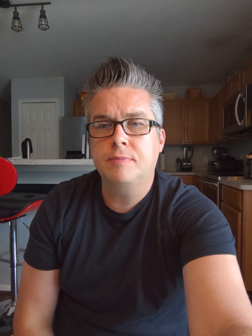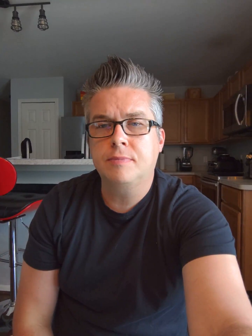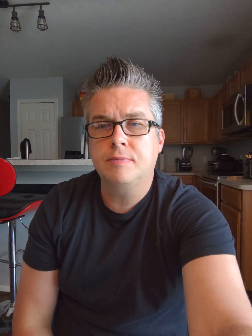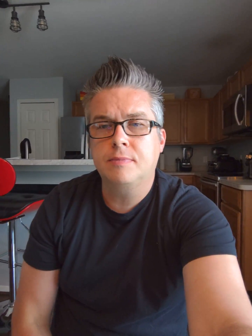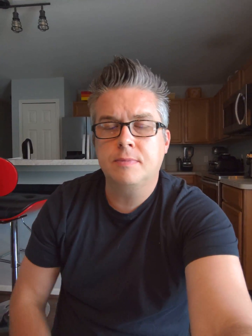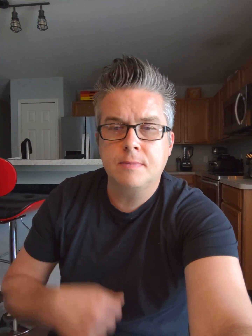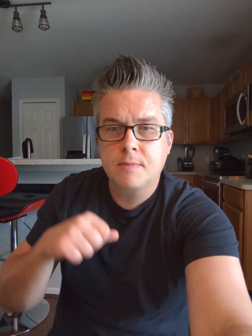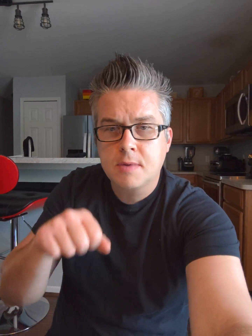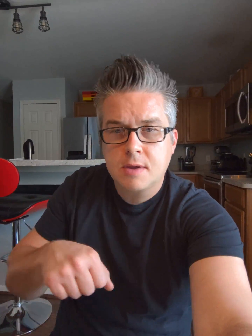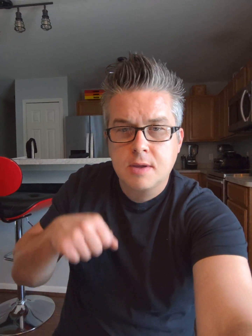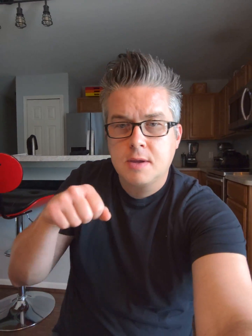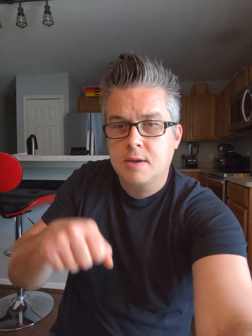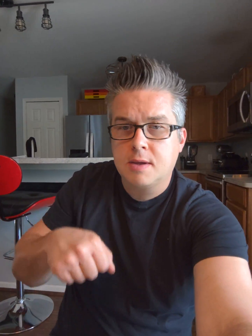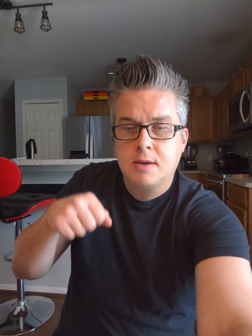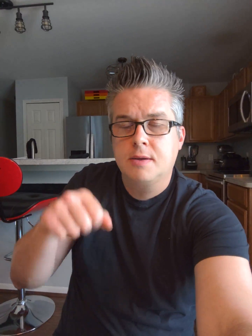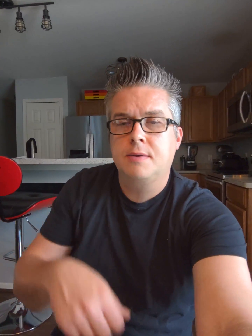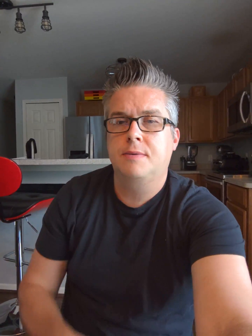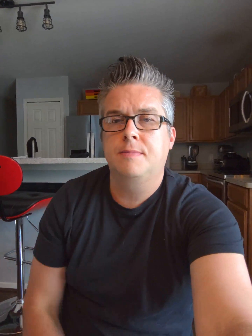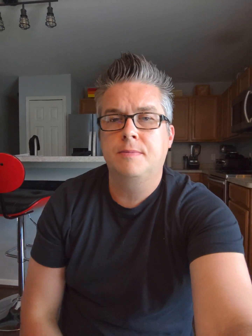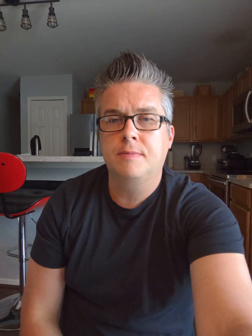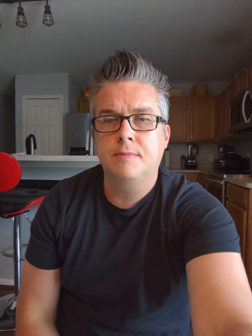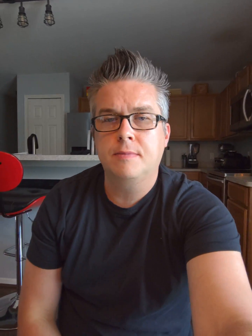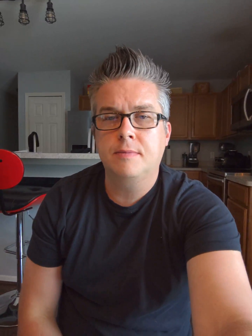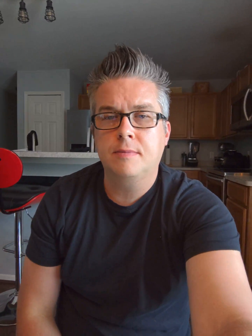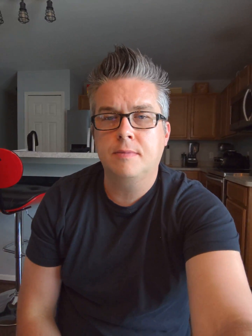bicycle